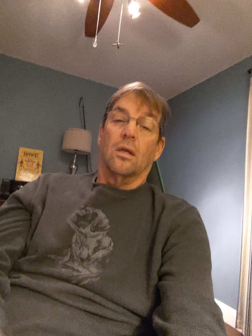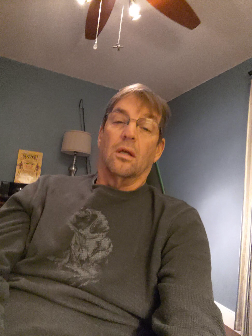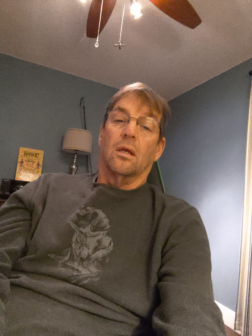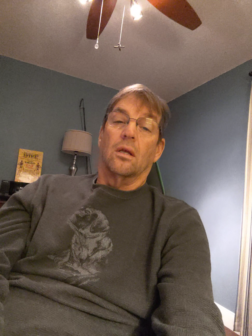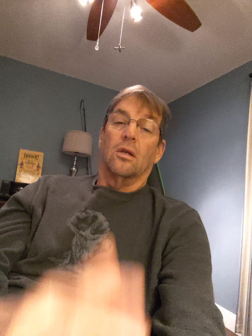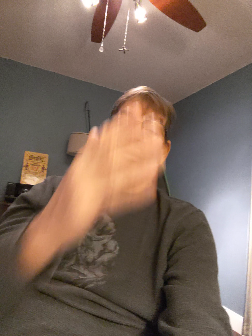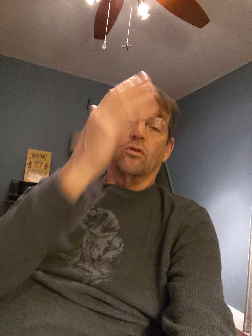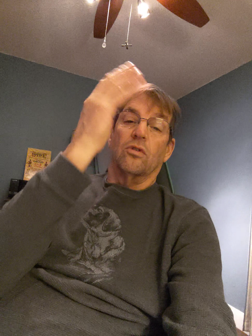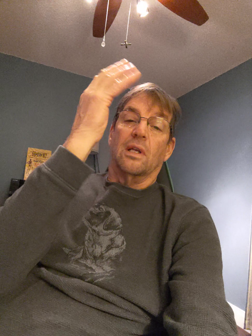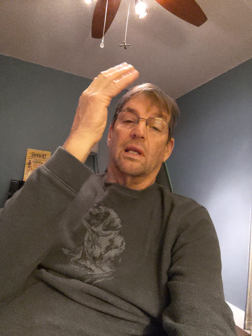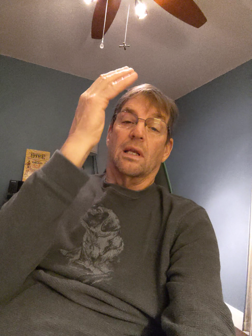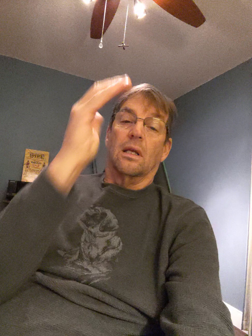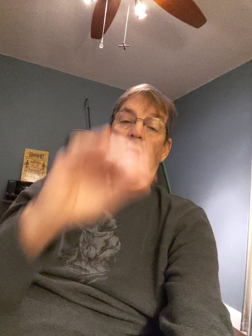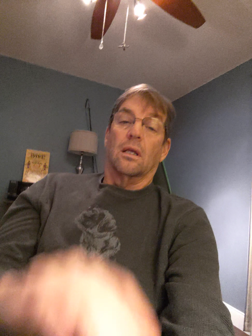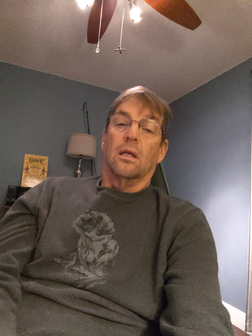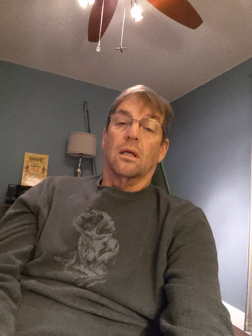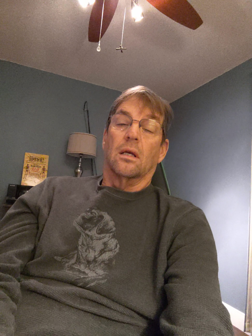tree